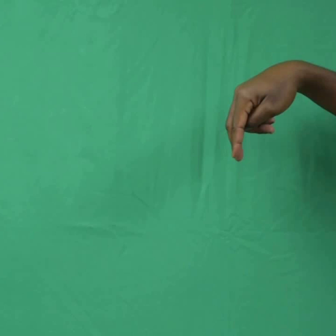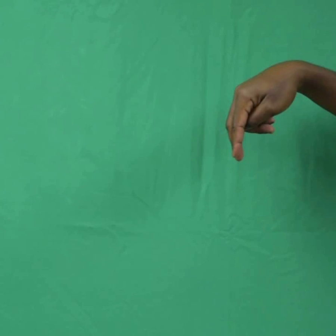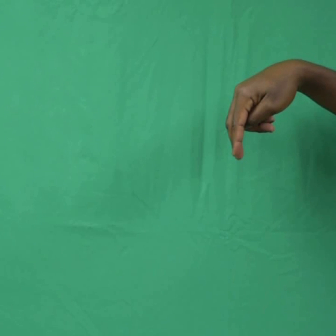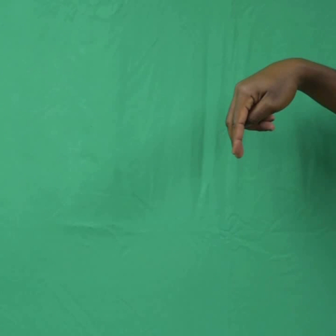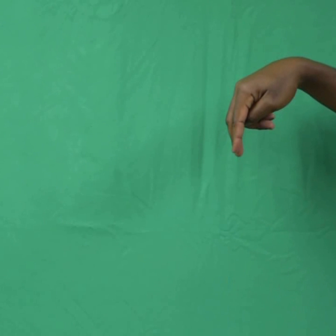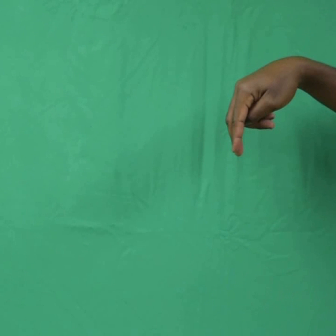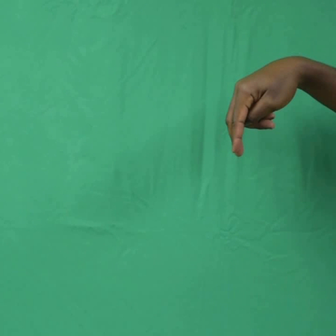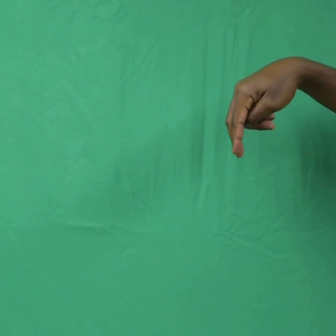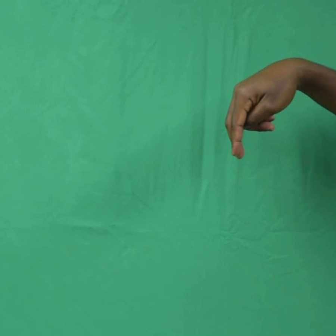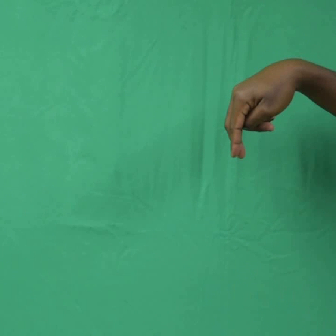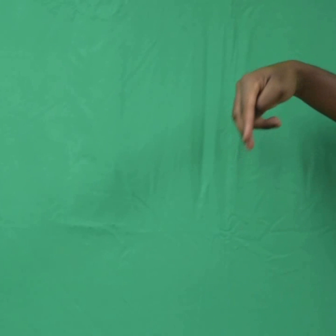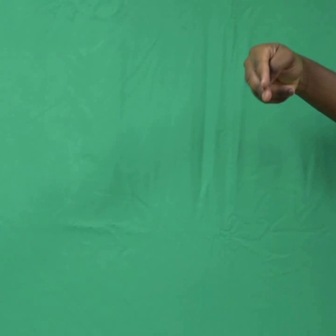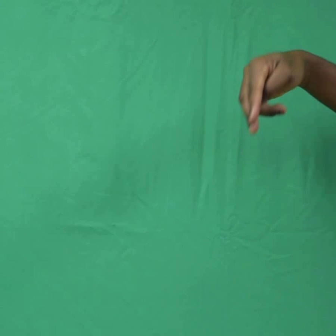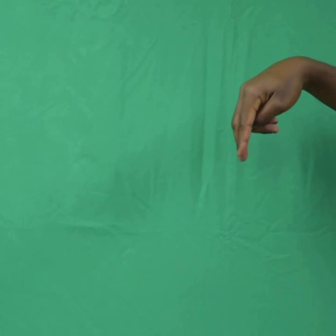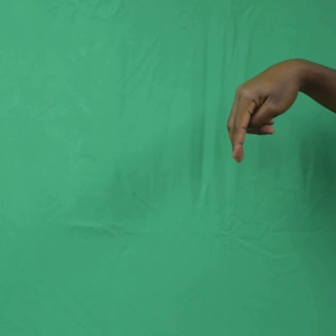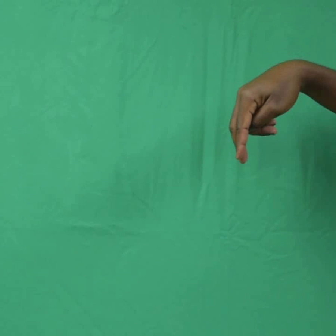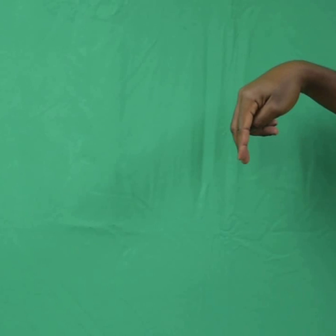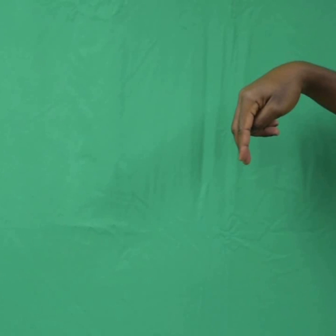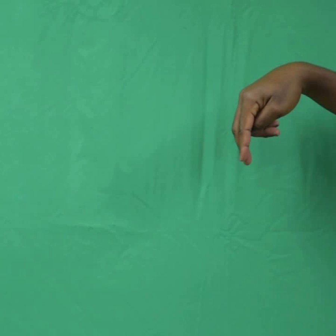Ñ